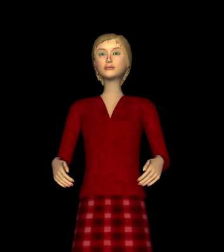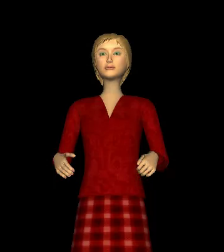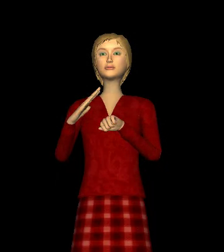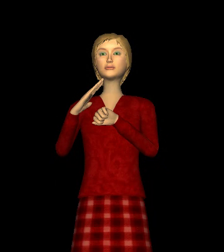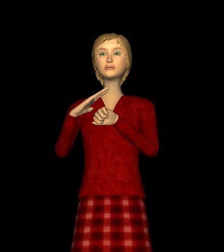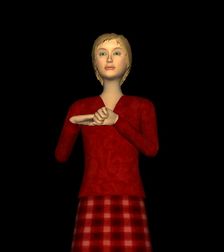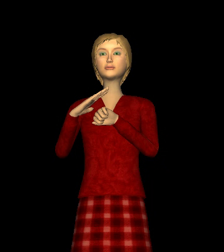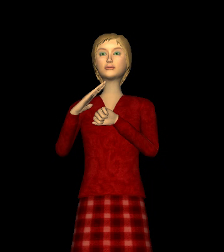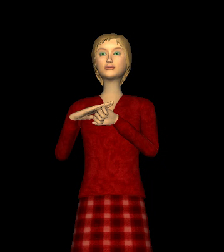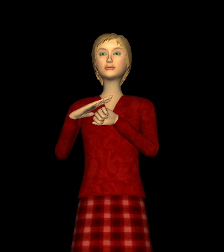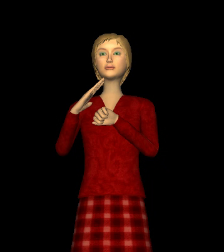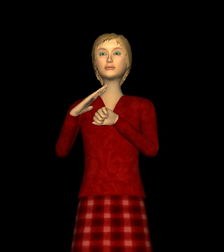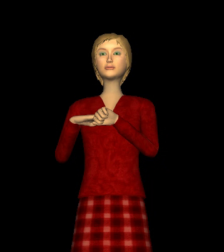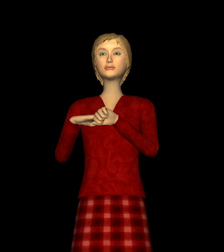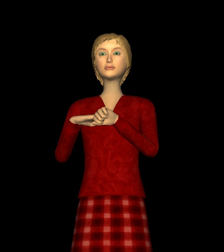يسار